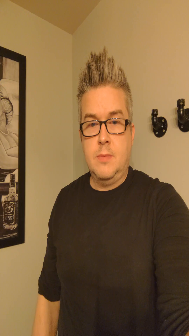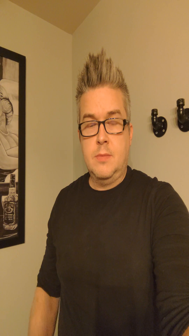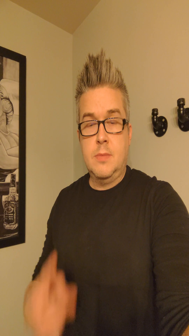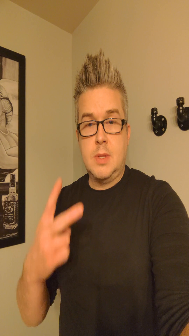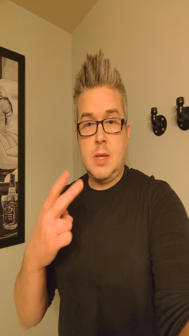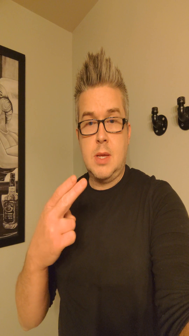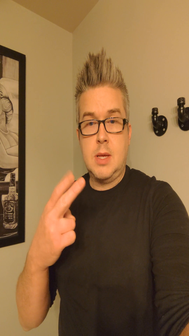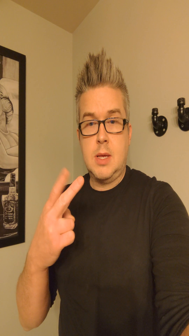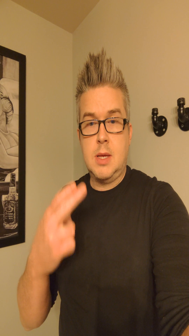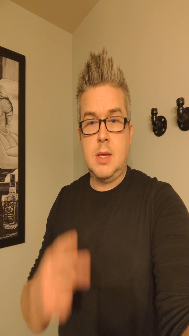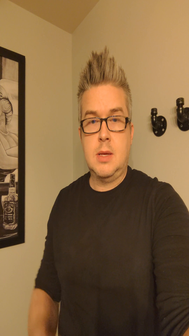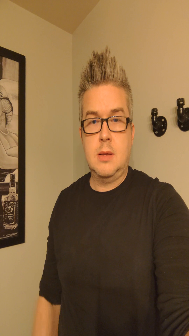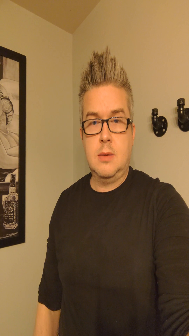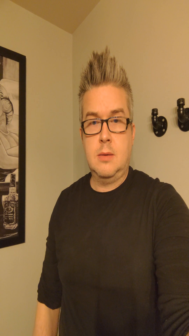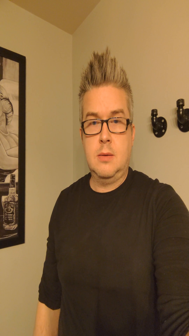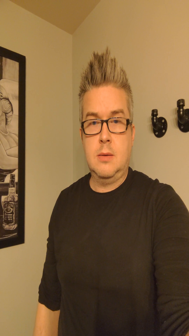scissors